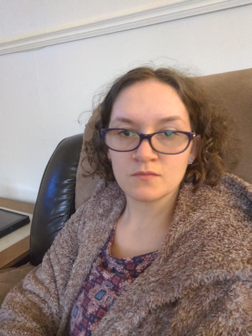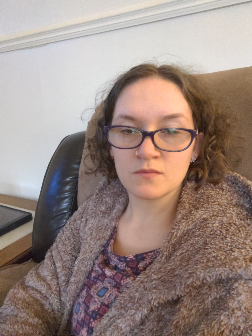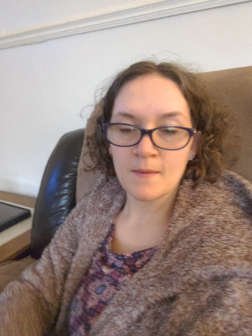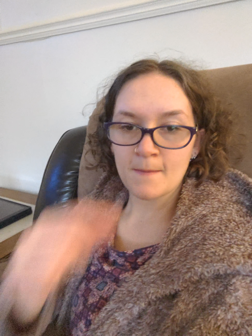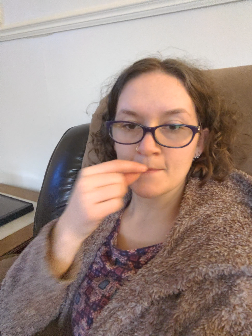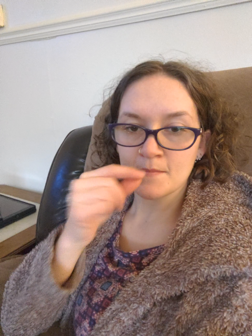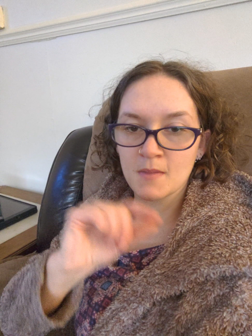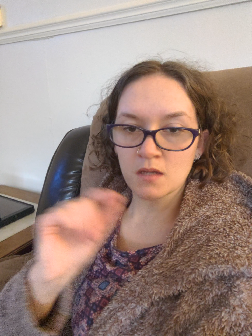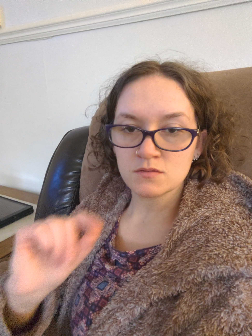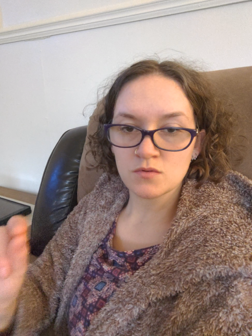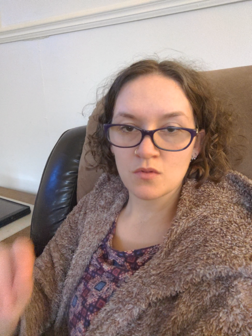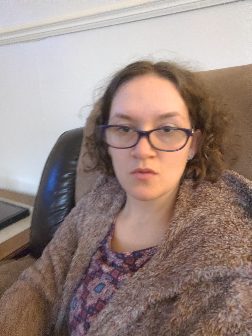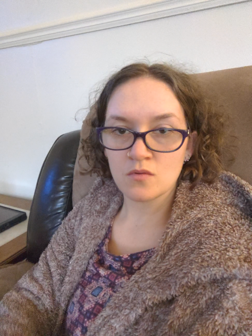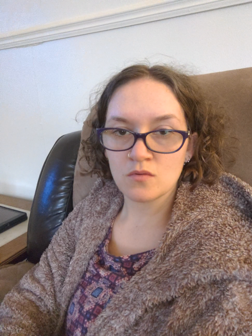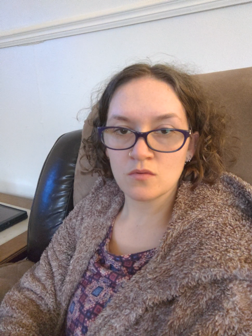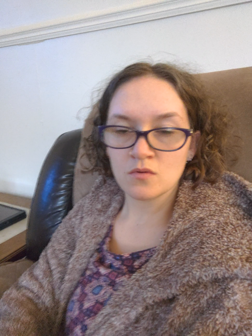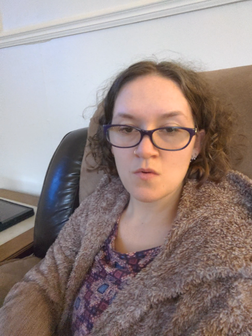pencil